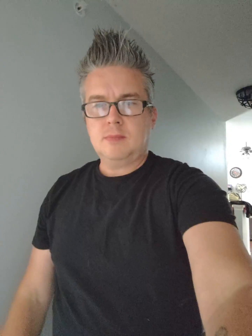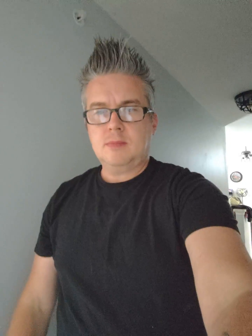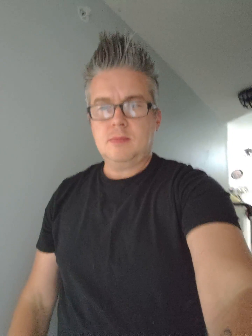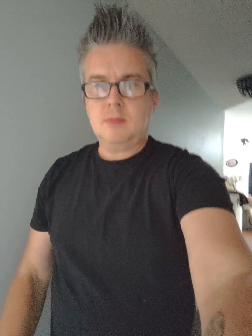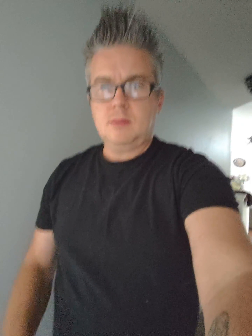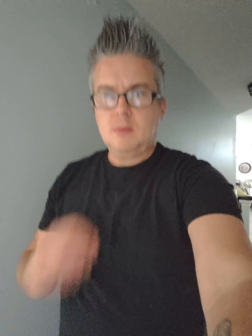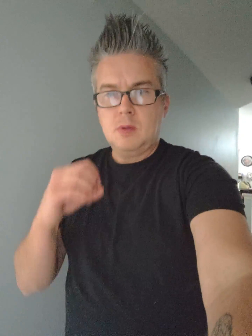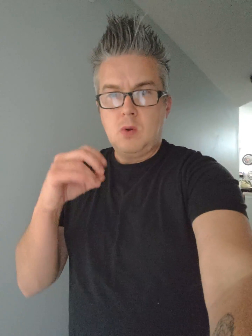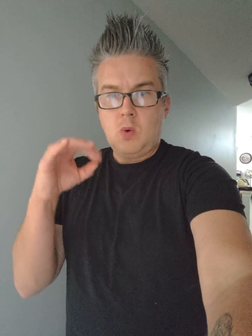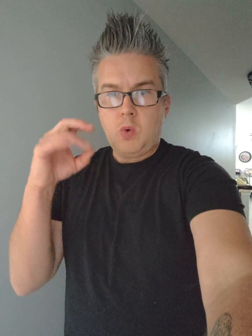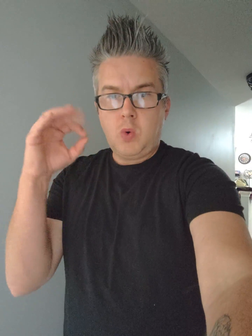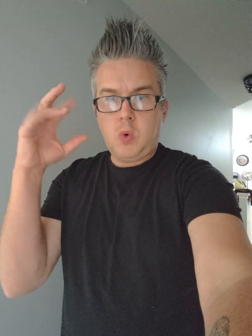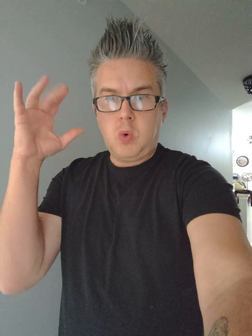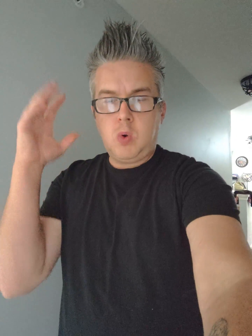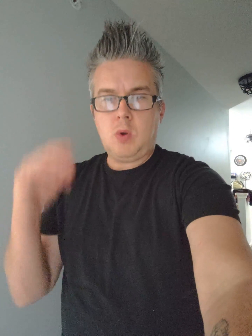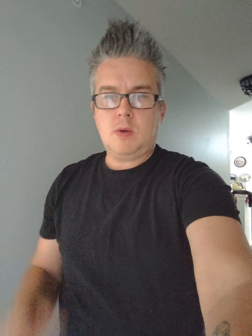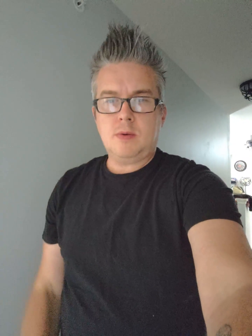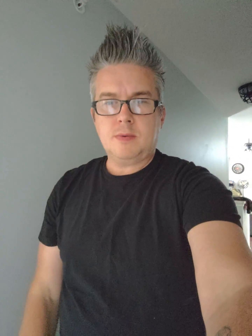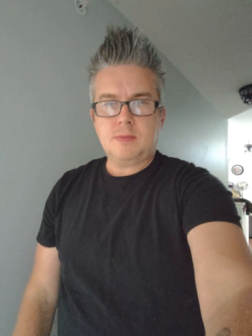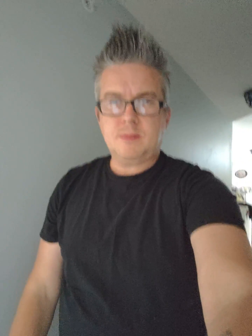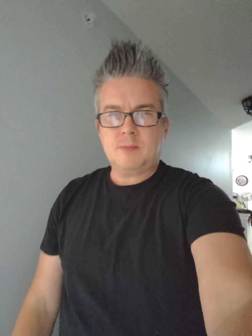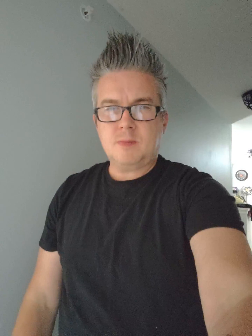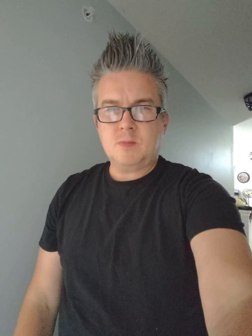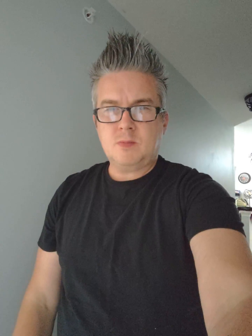bubbles